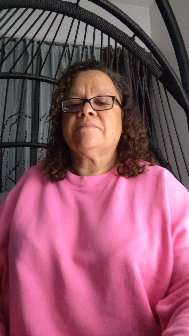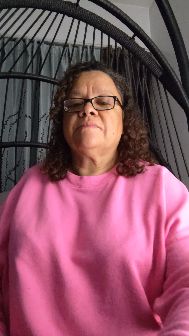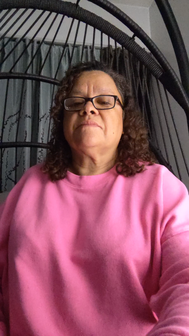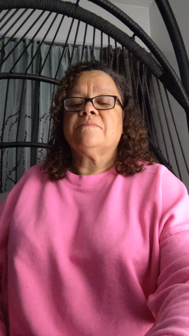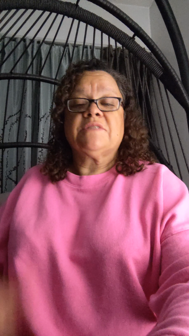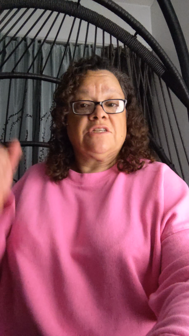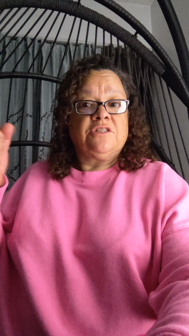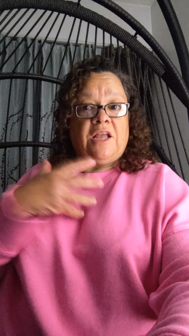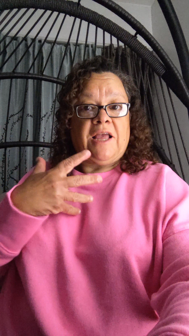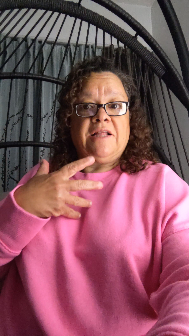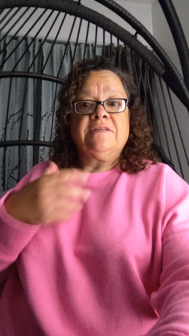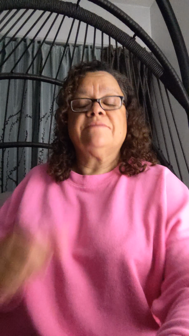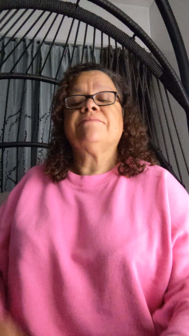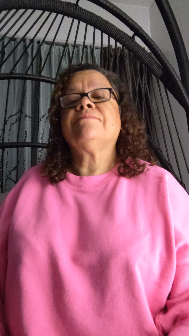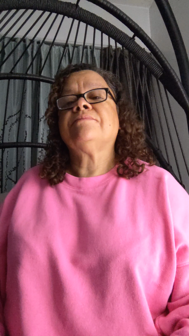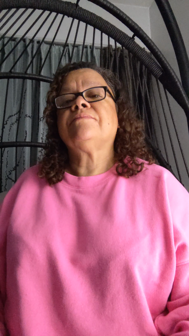scared